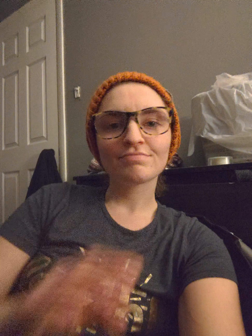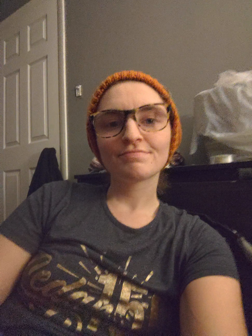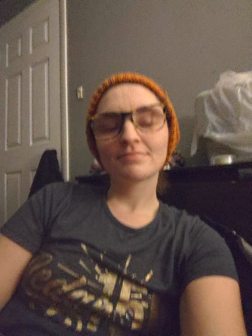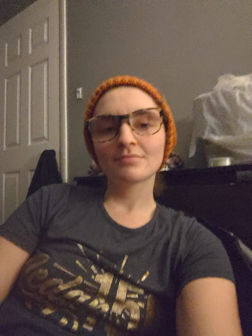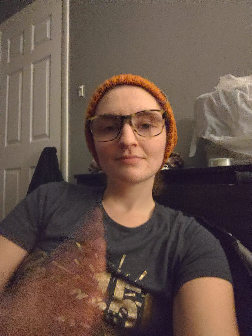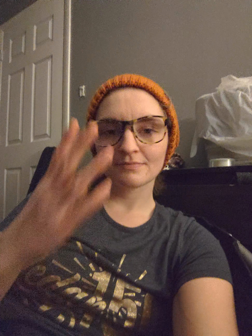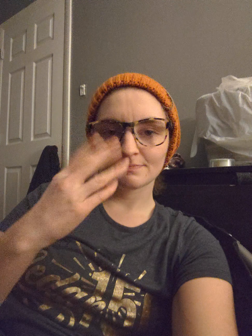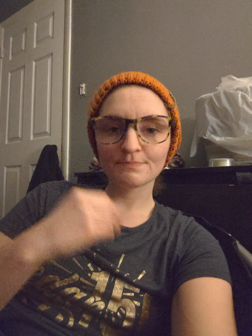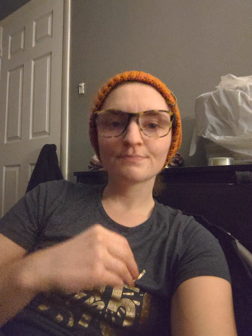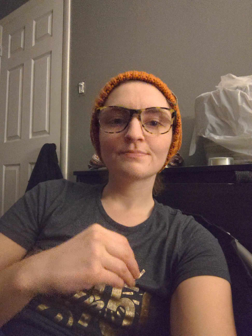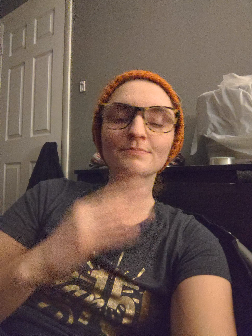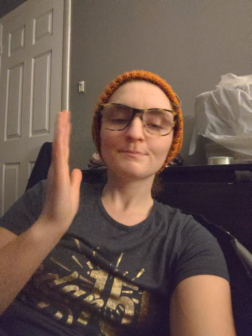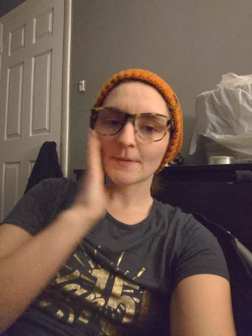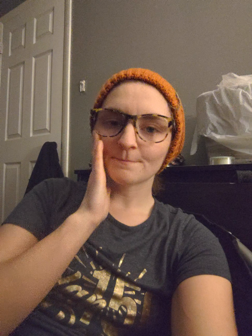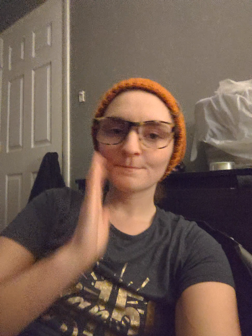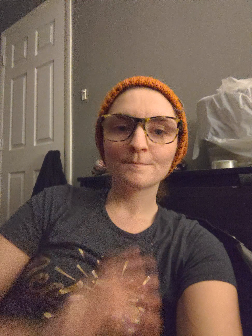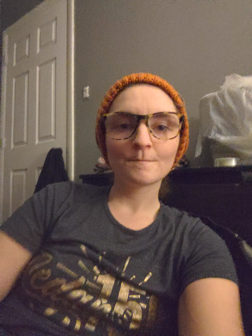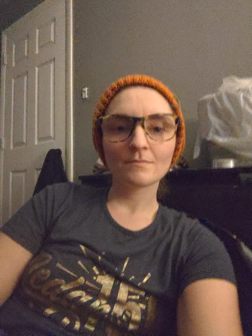bed